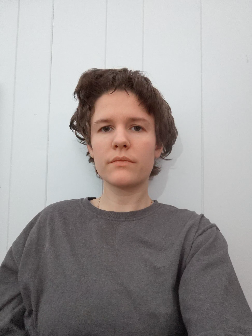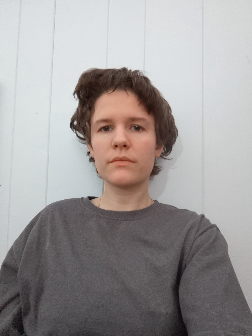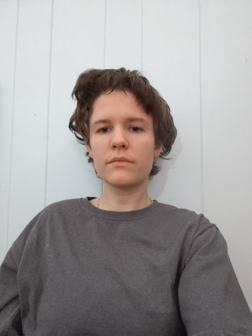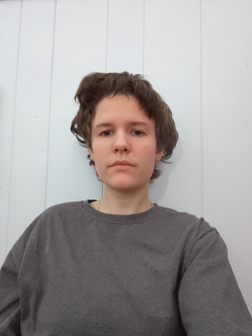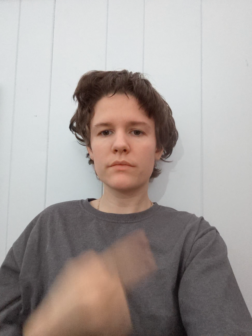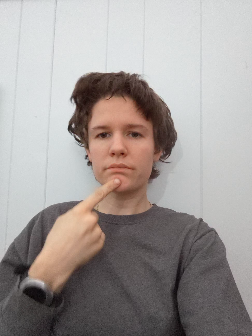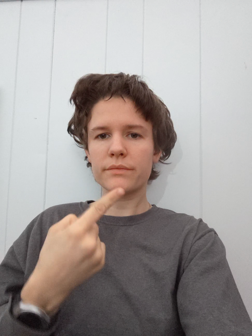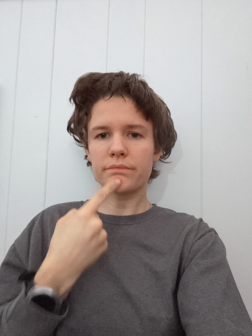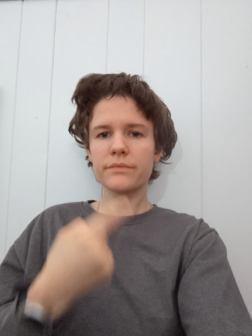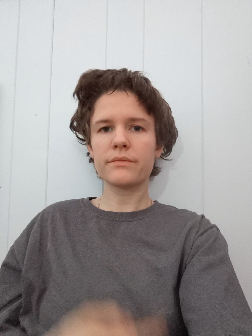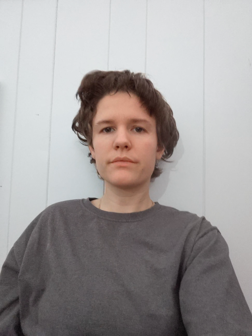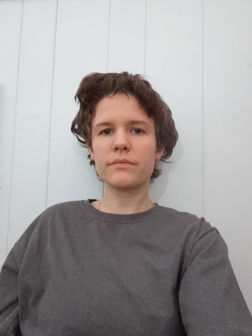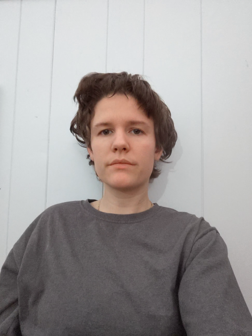say